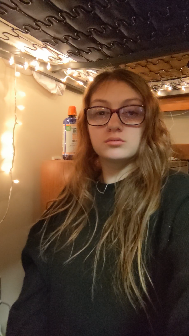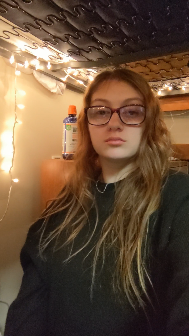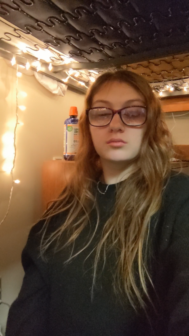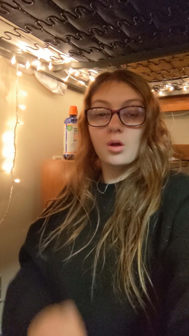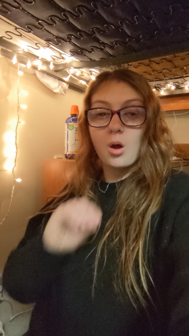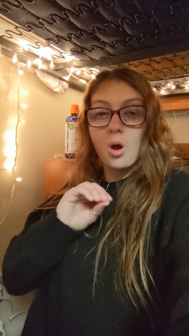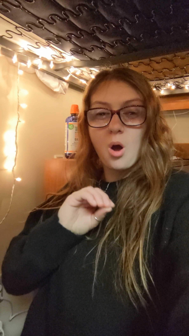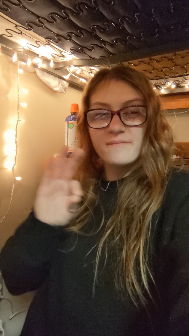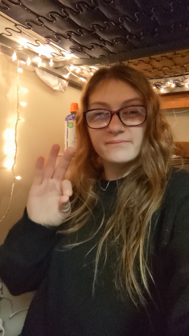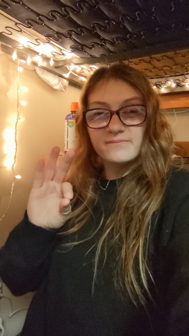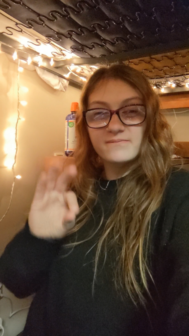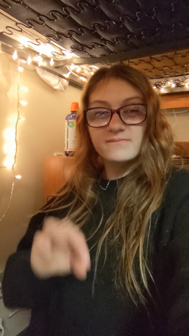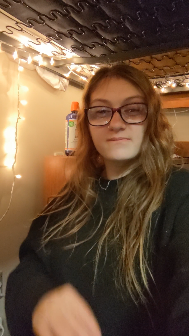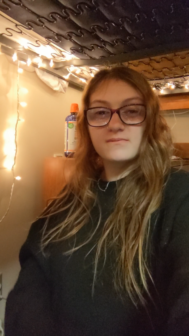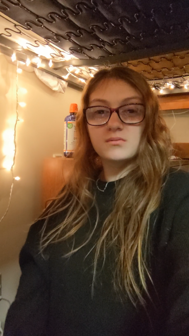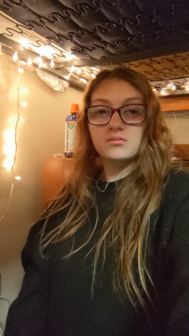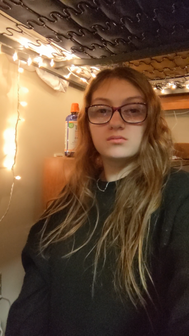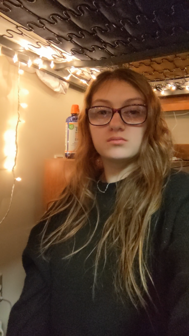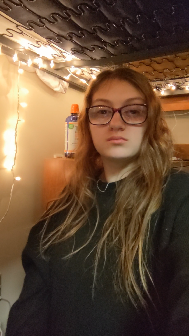off